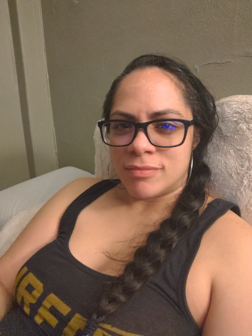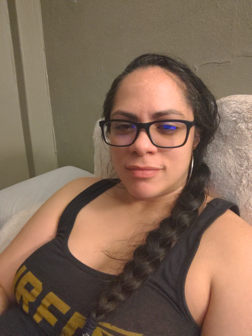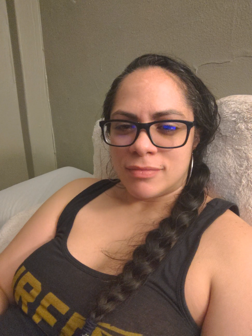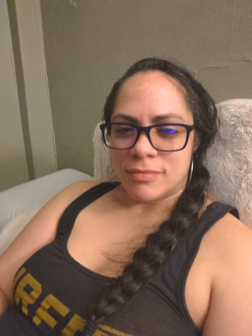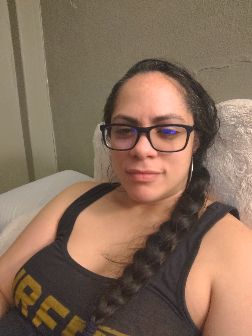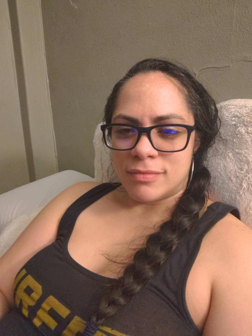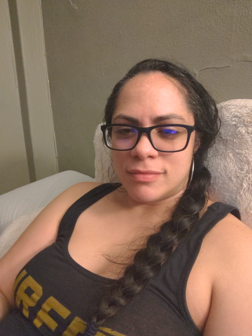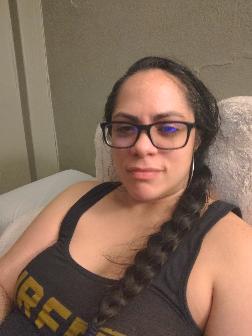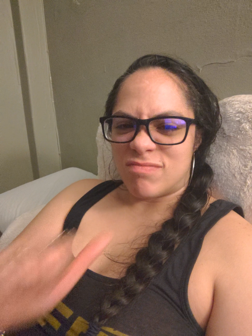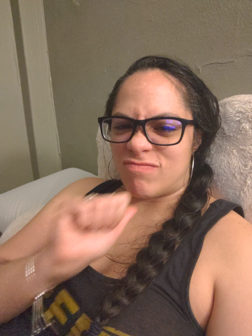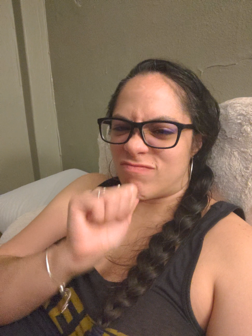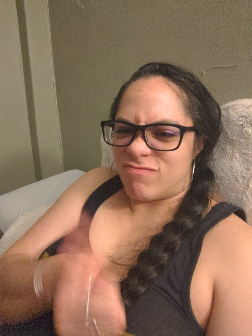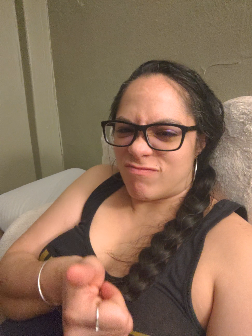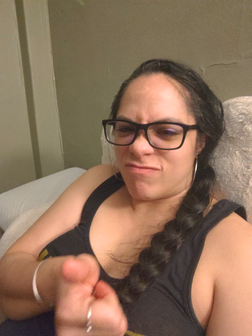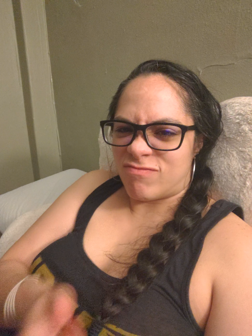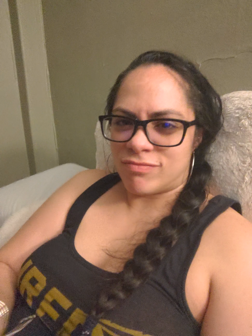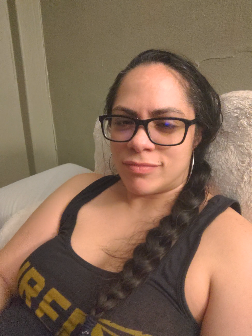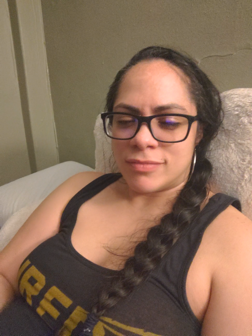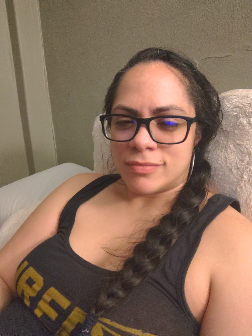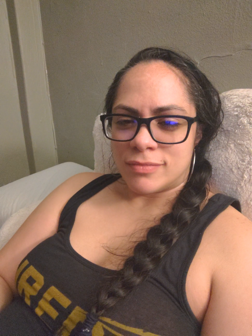not